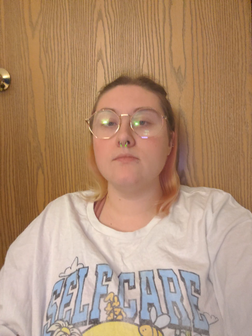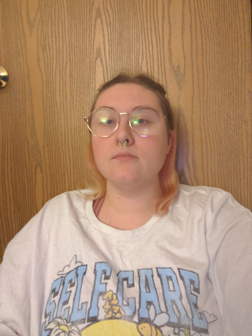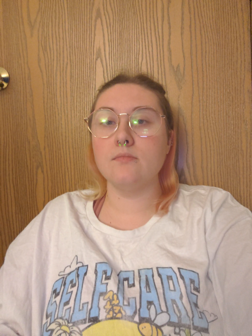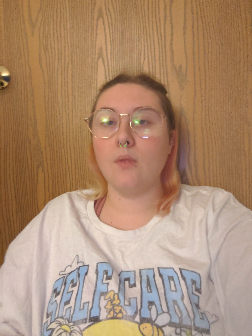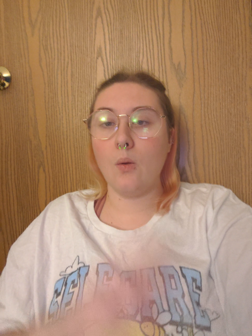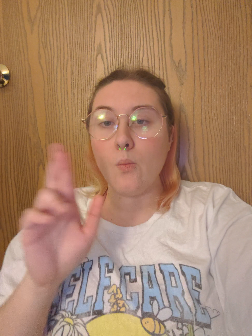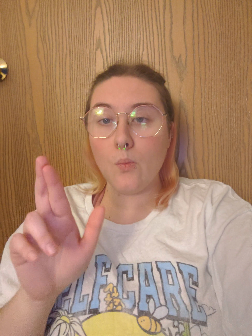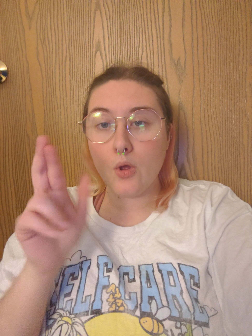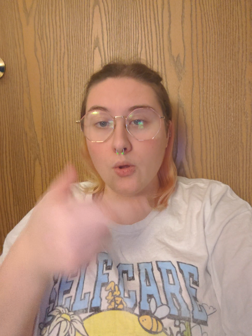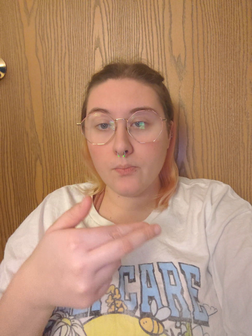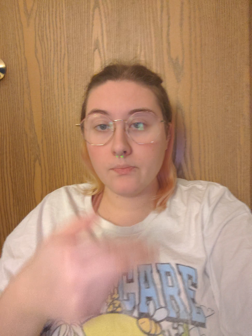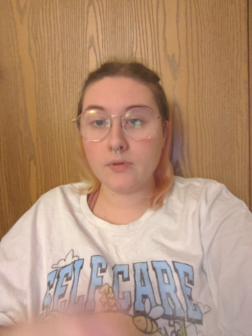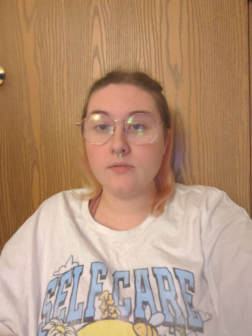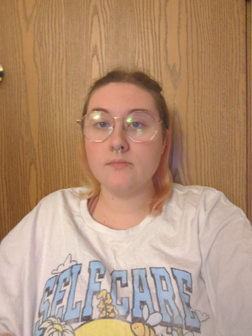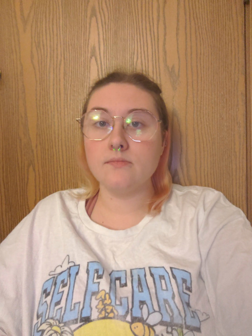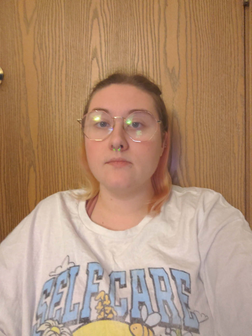room